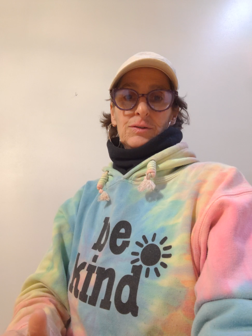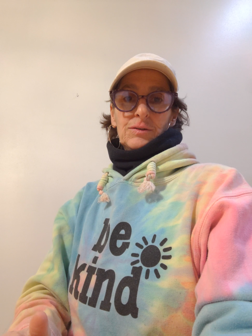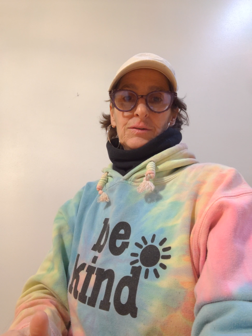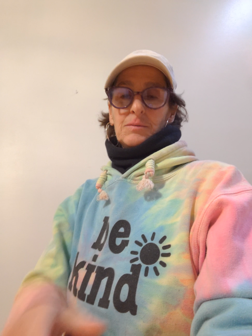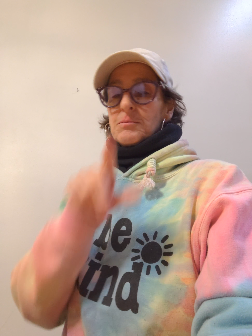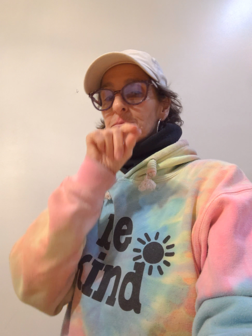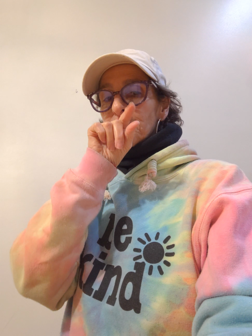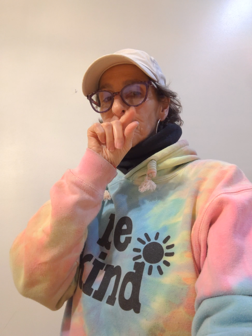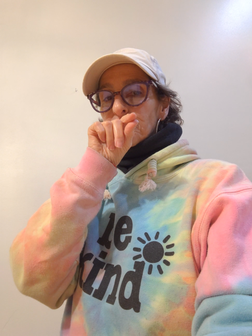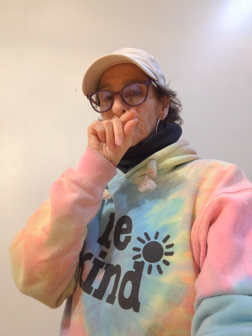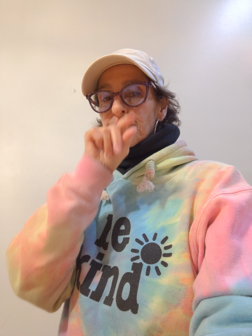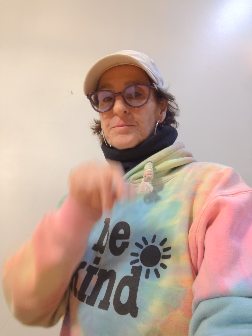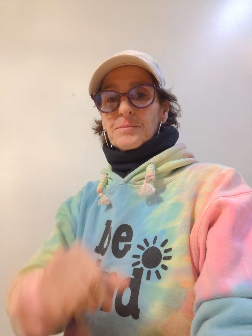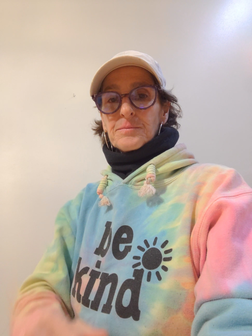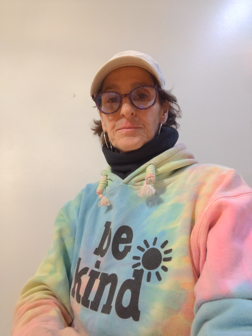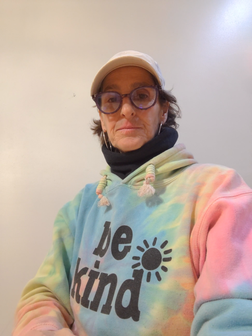bird